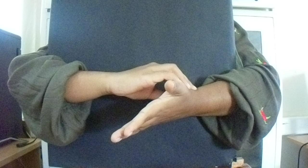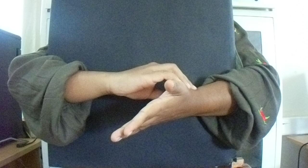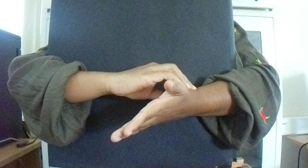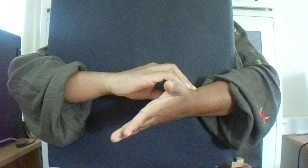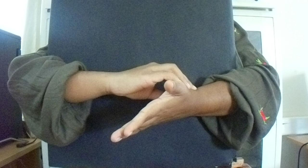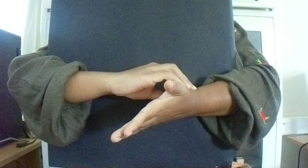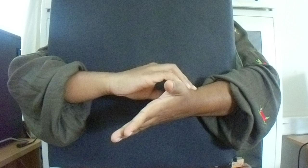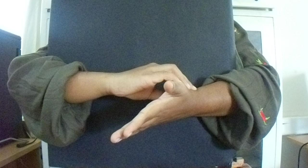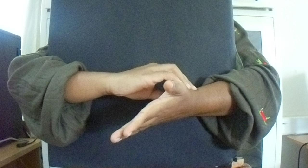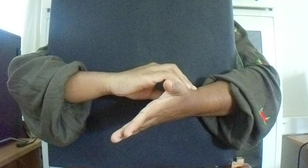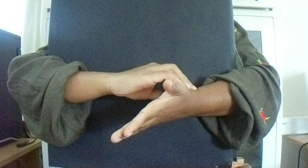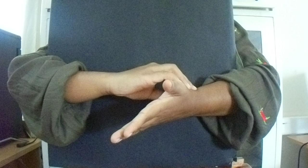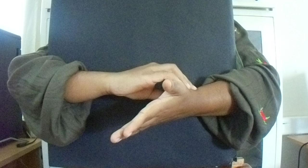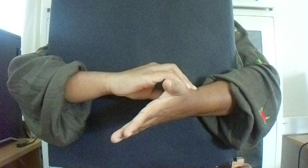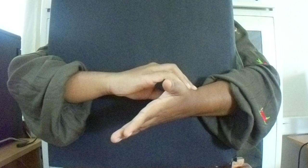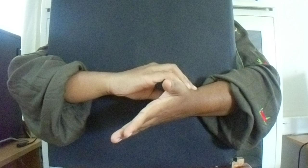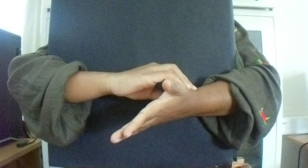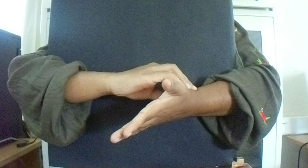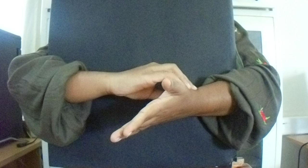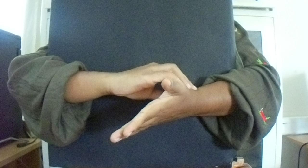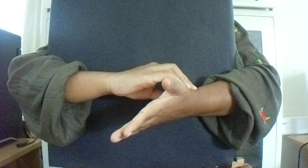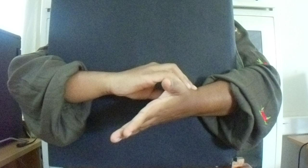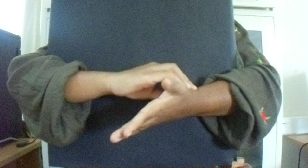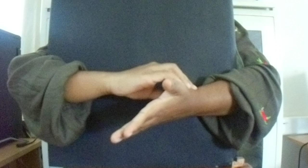doctor